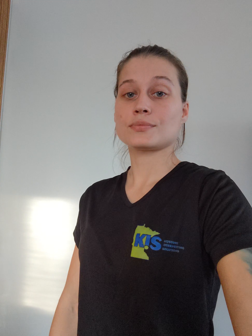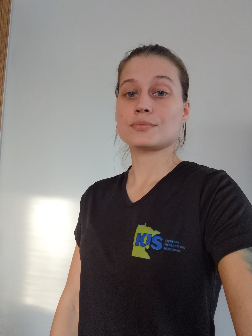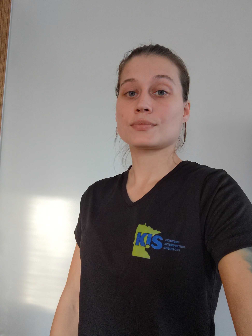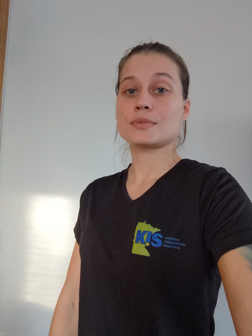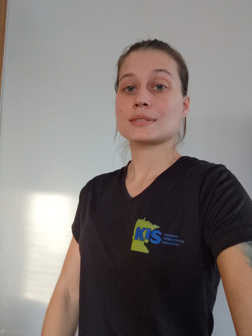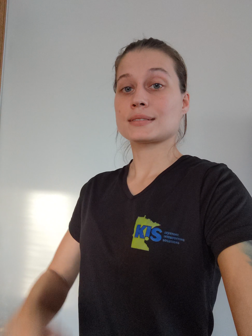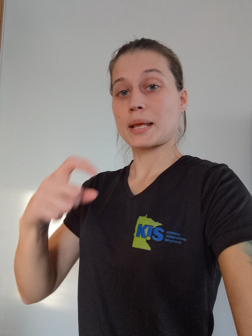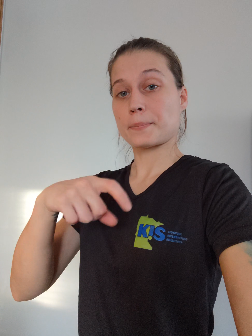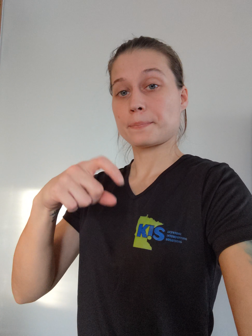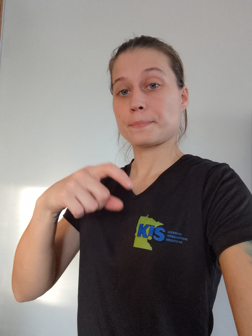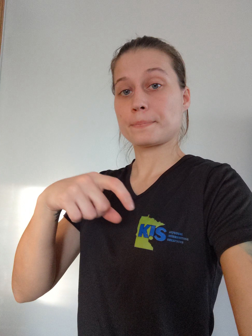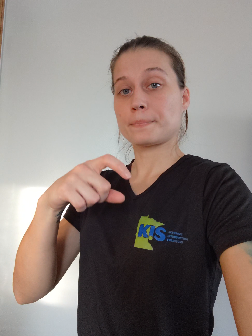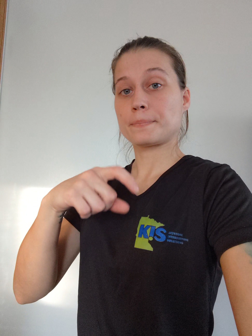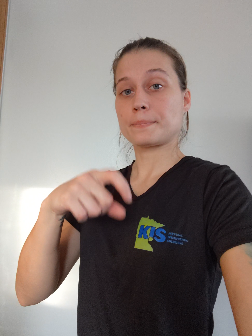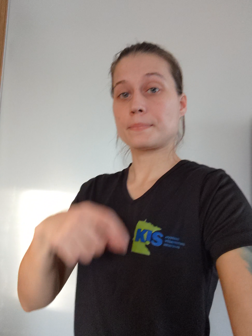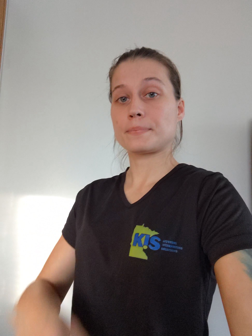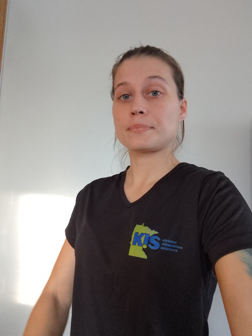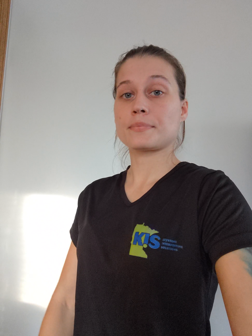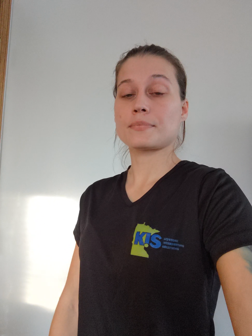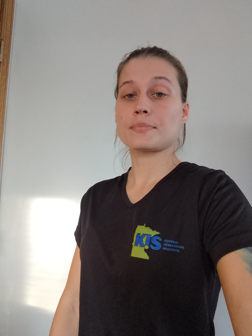time